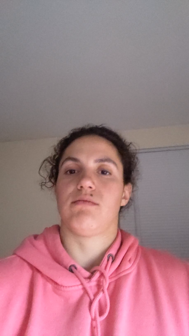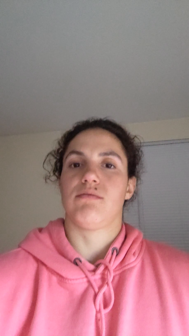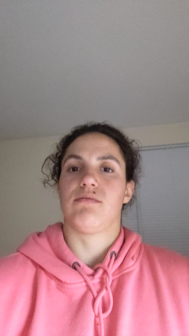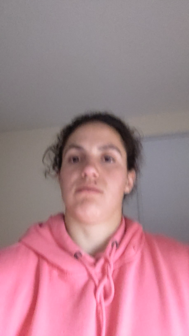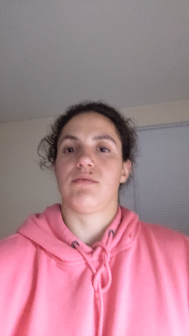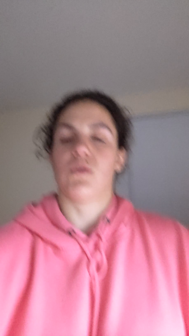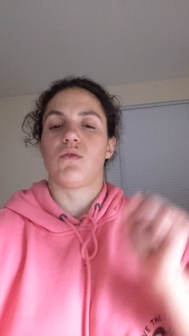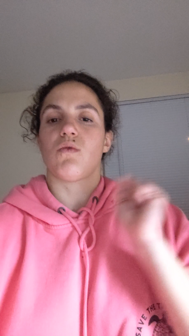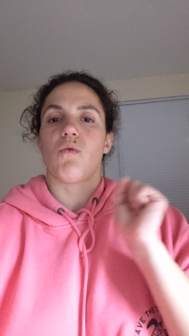cold